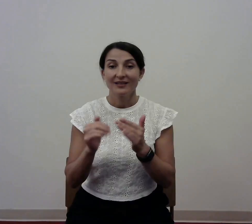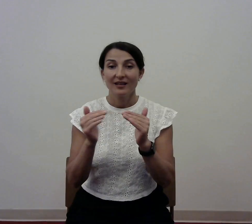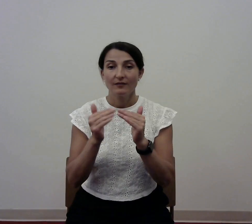ev